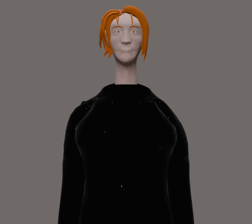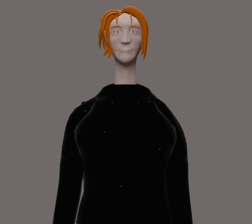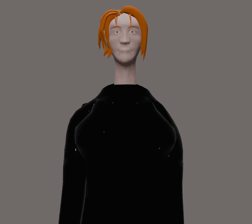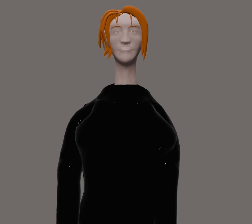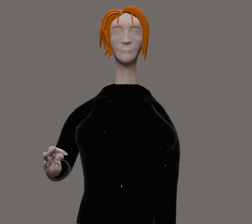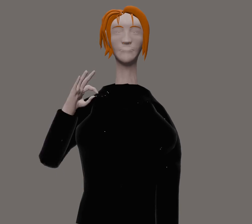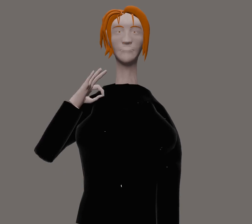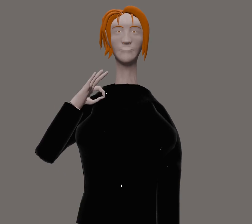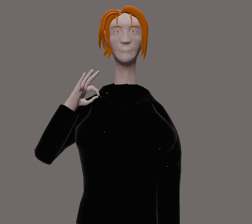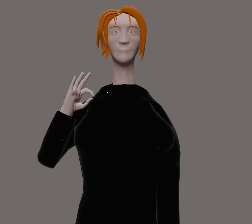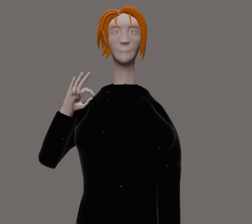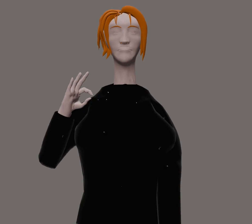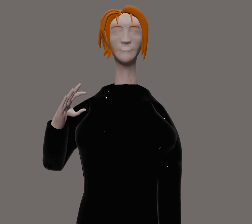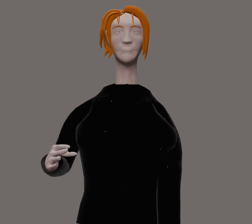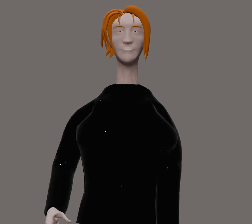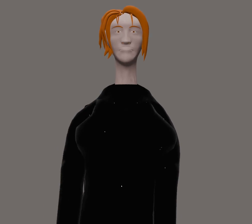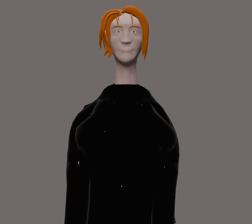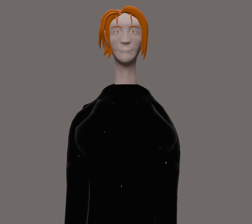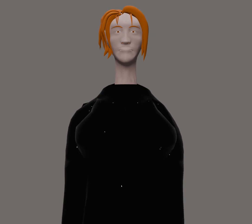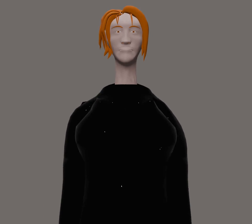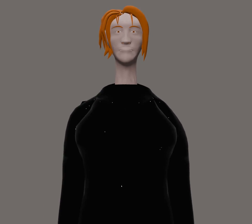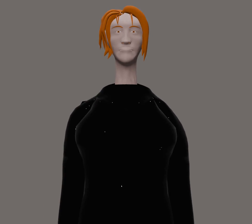Blouse